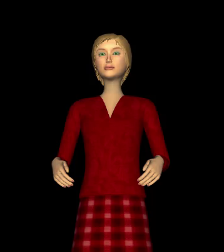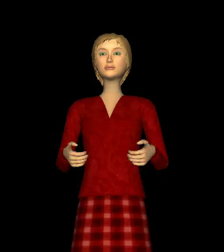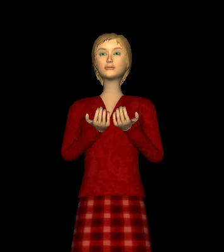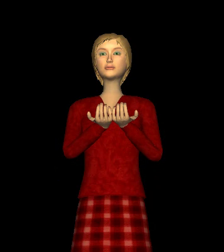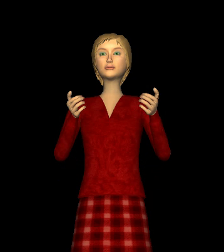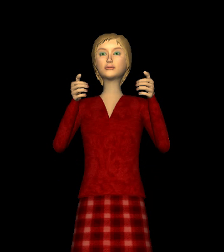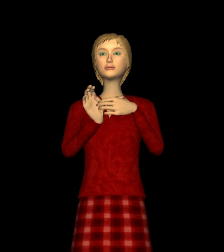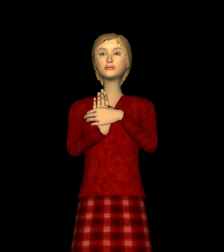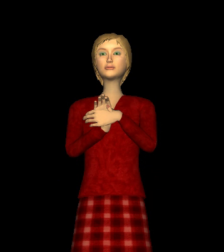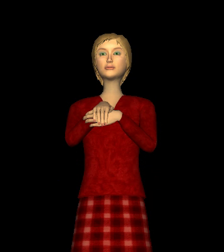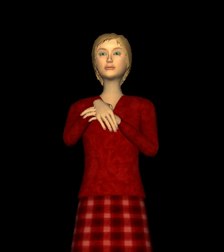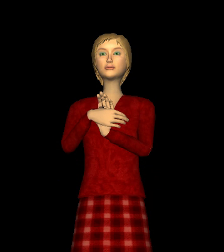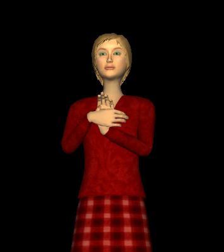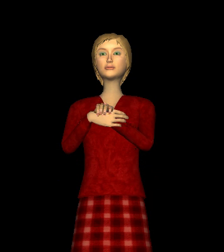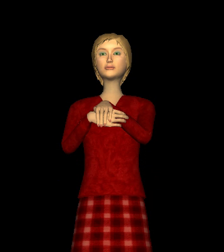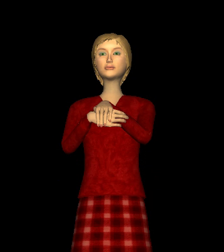مغسلة